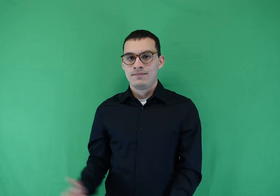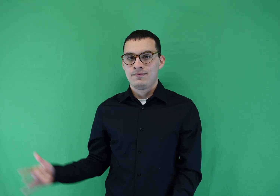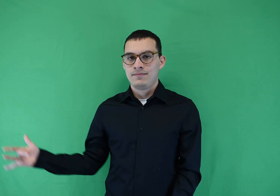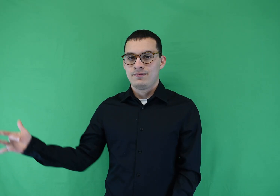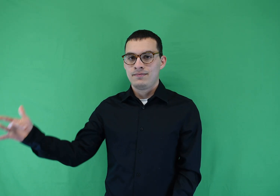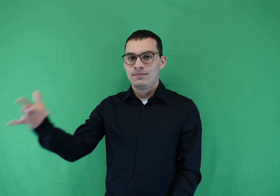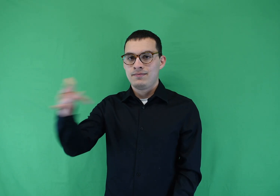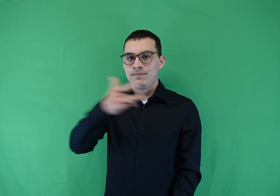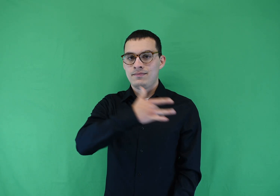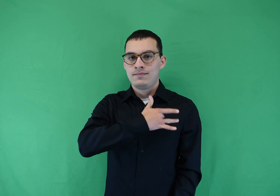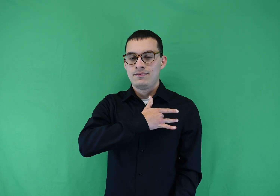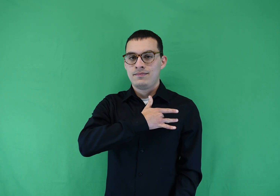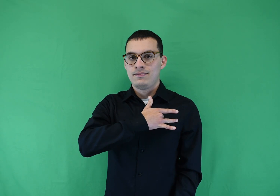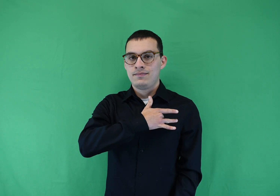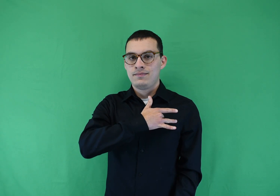corazón